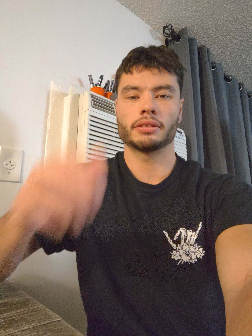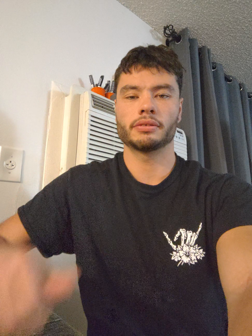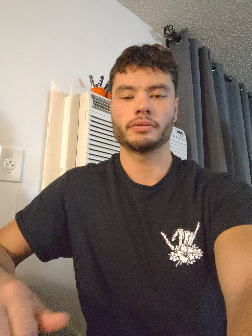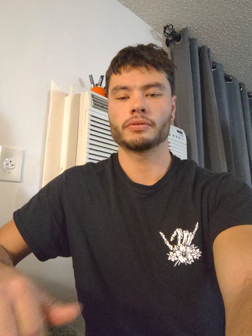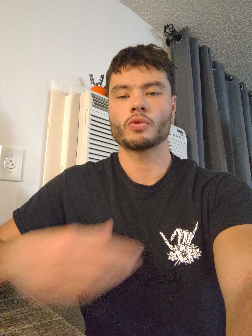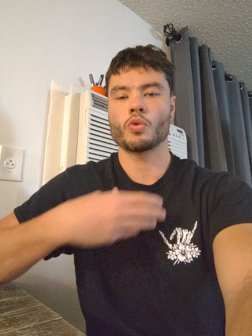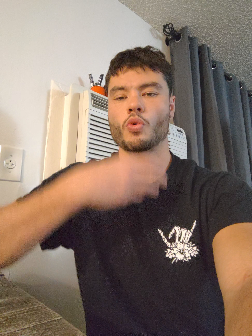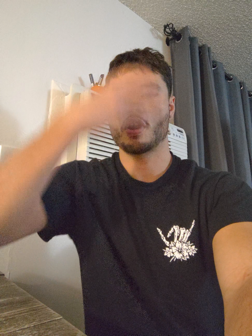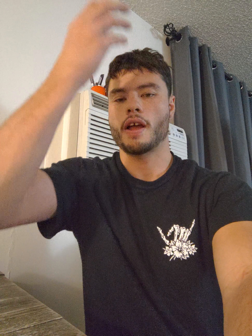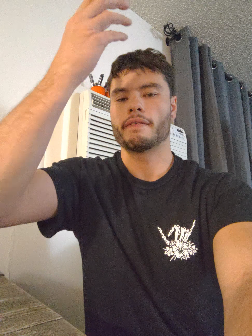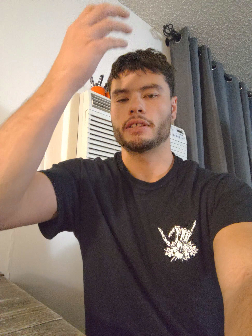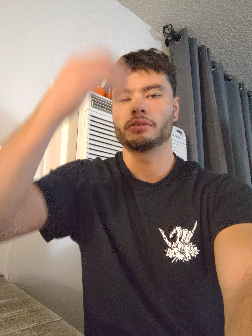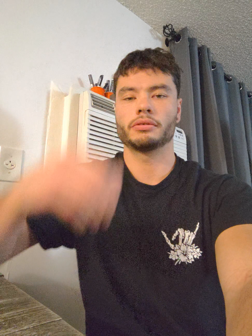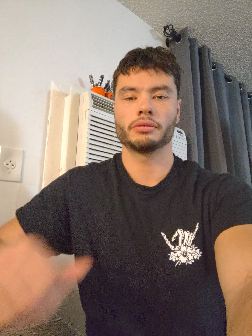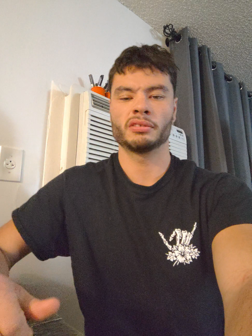giraffe